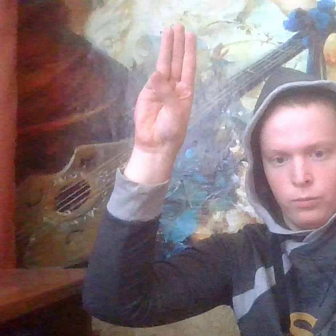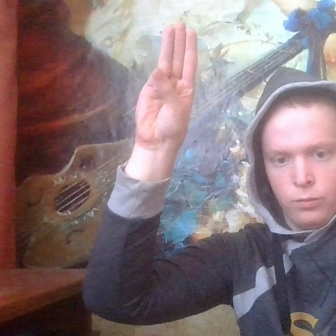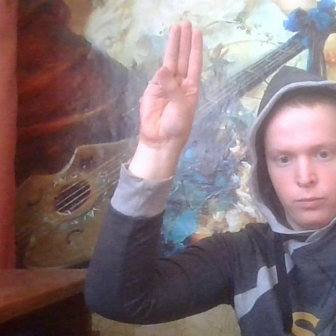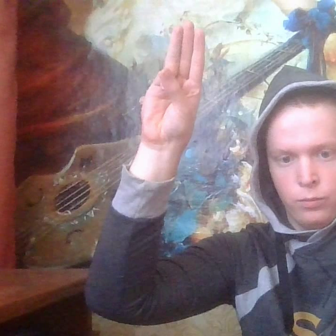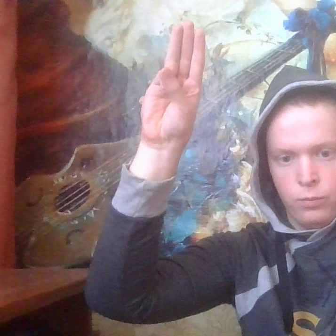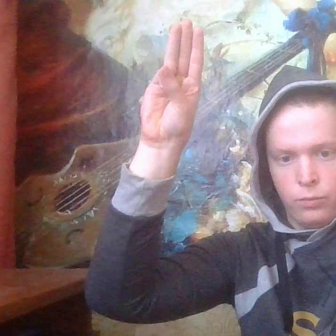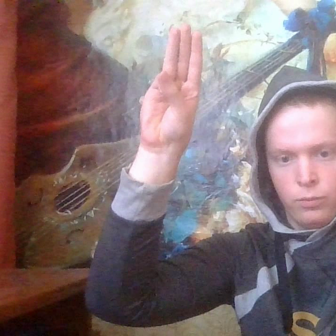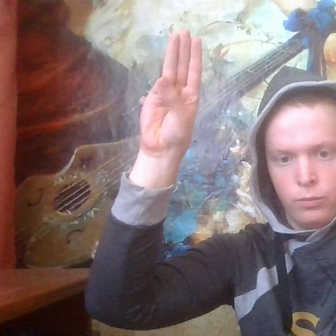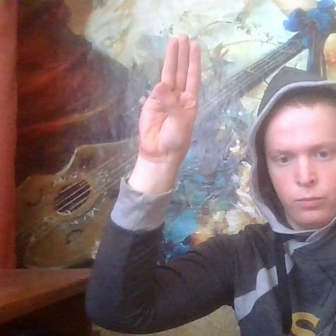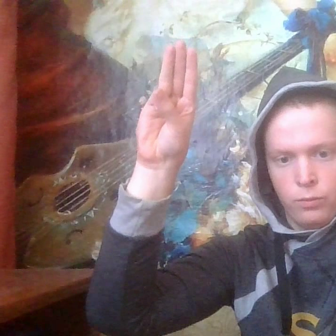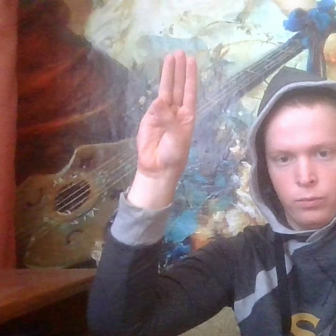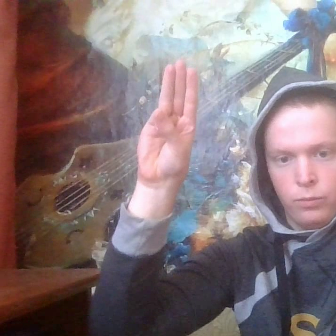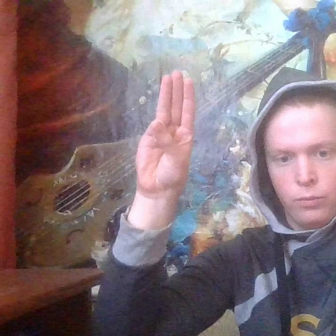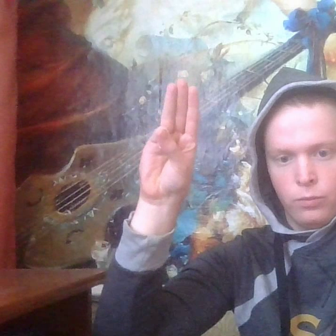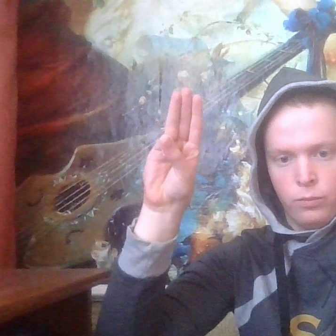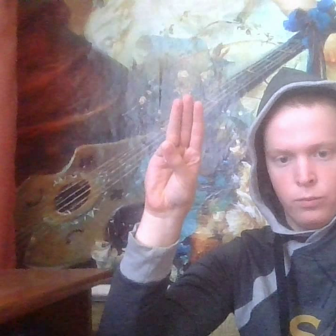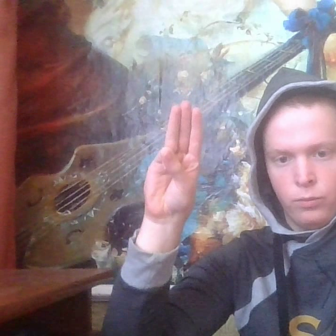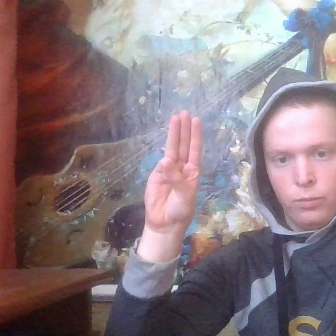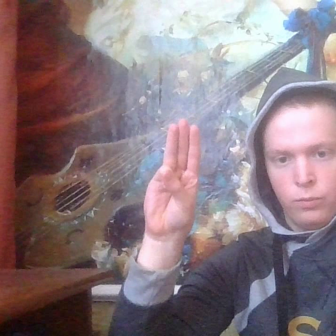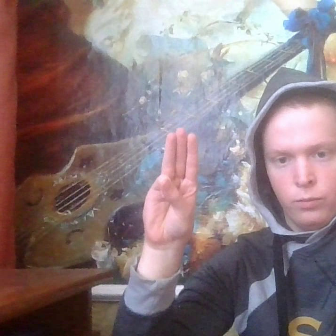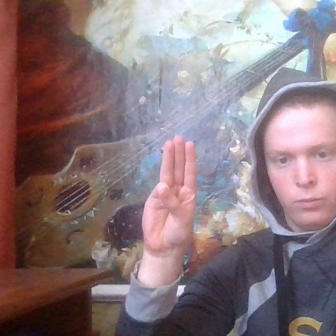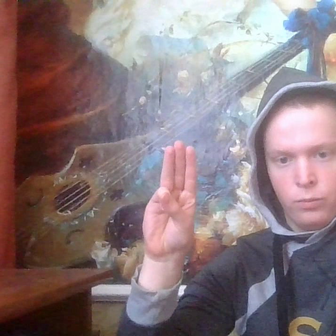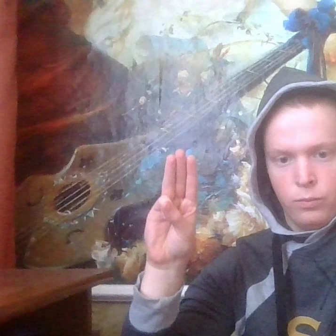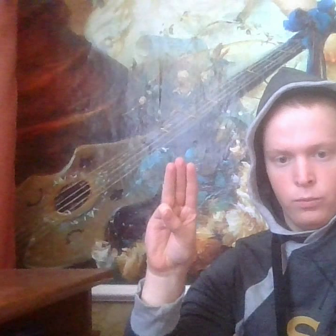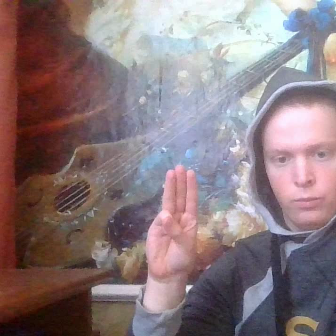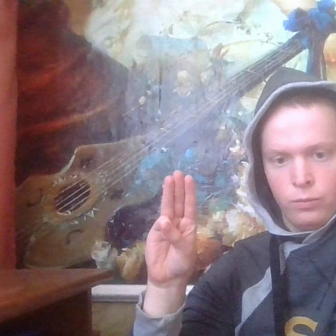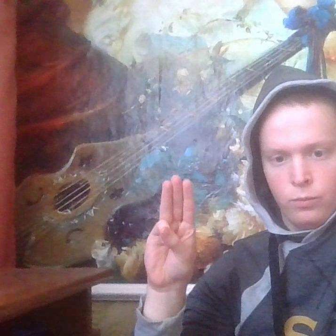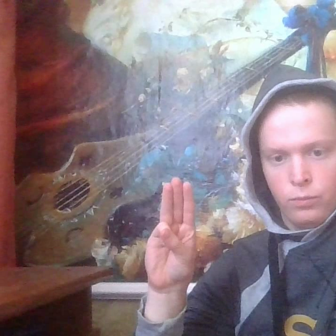Щ